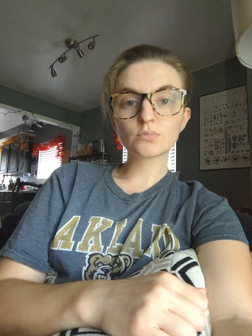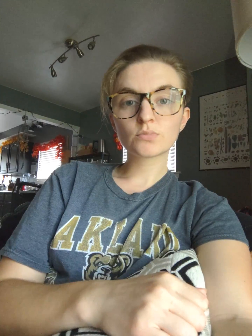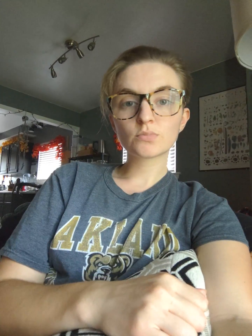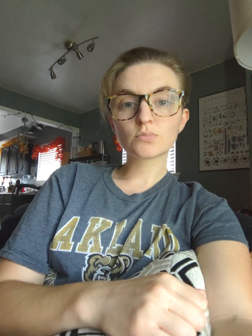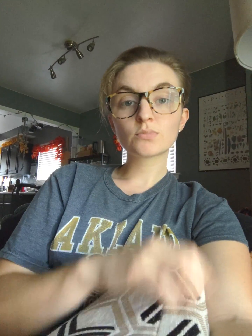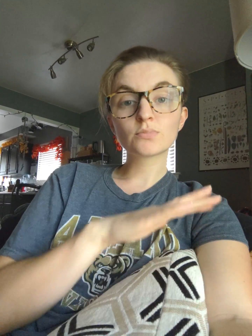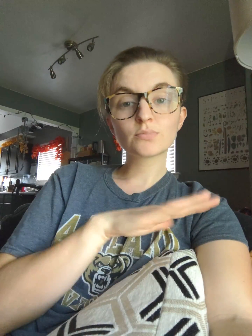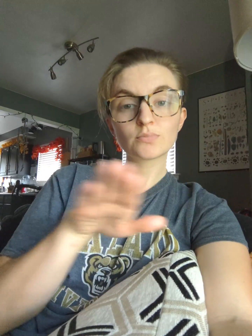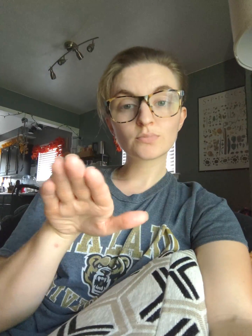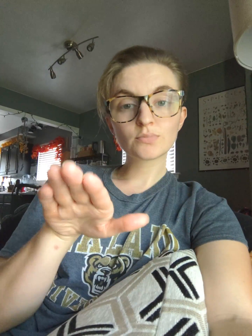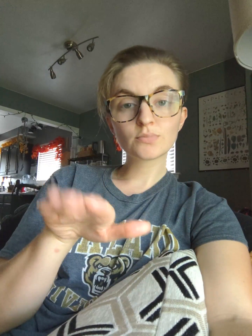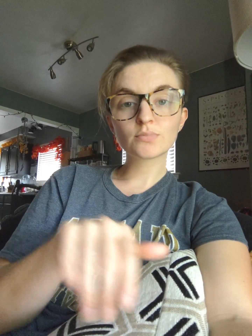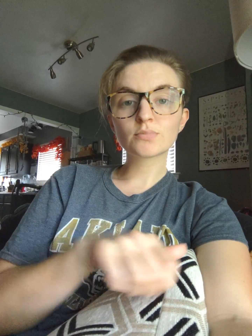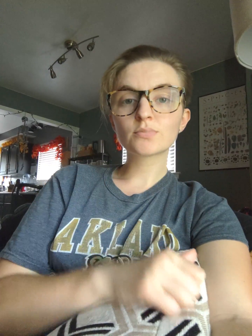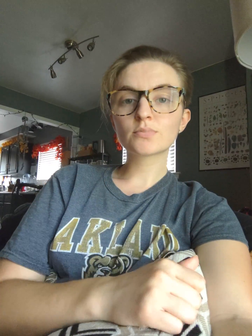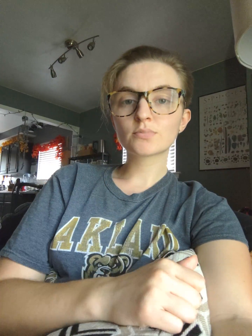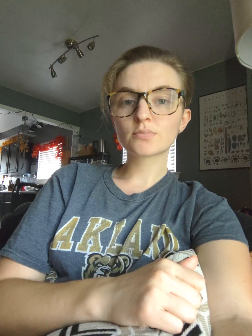nice